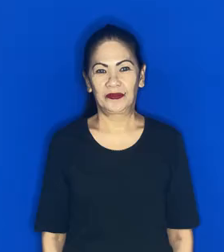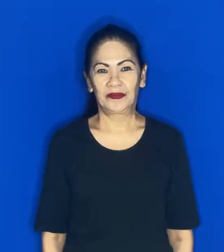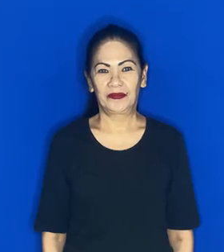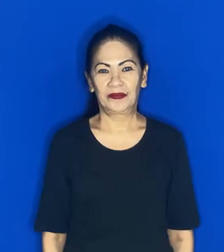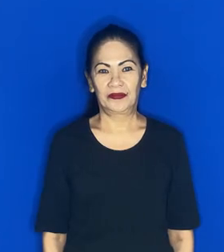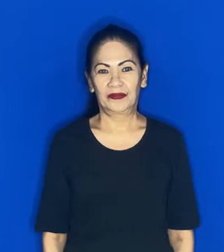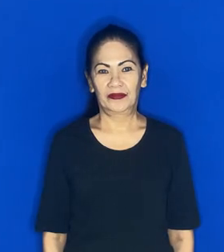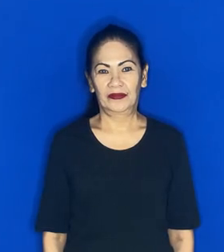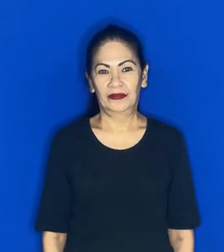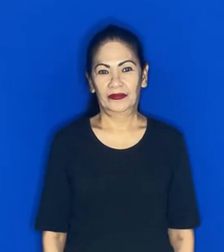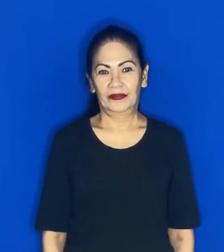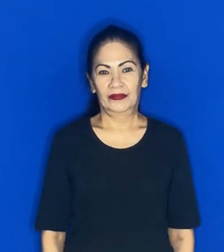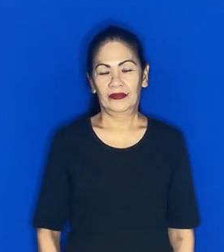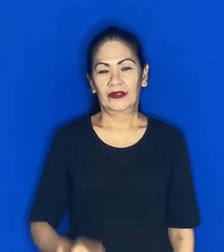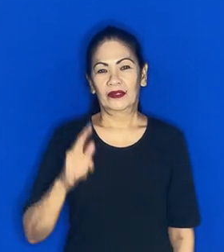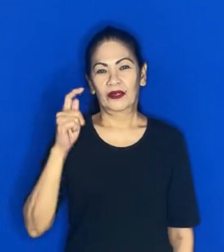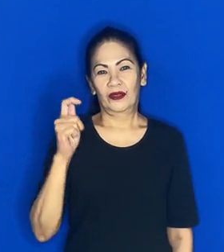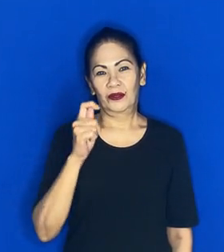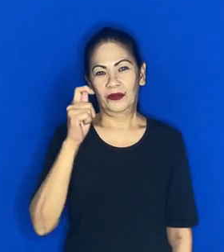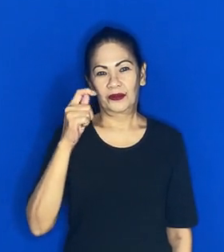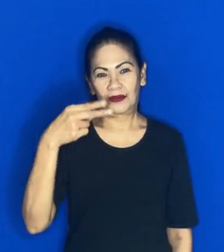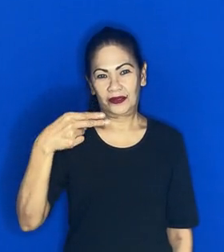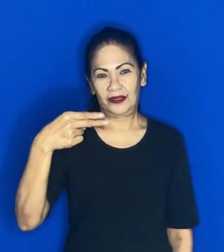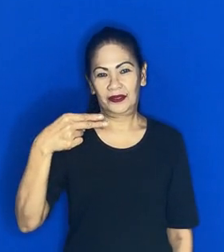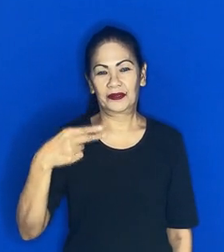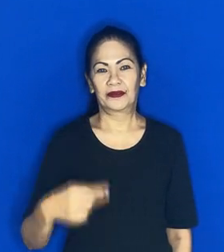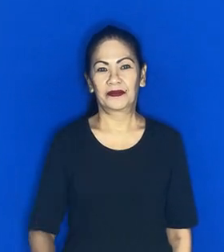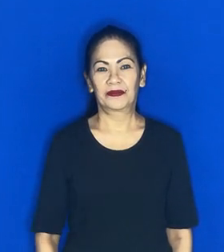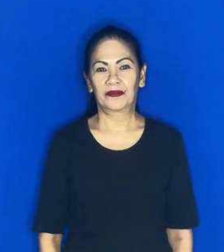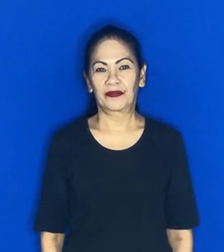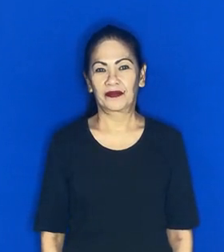thursday